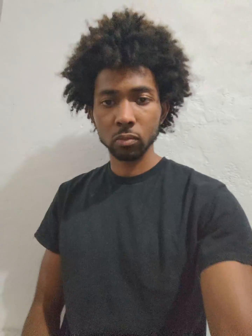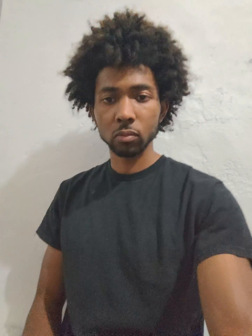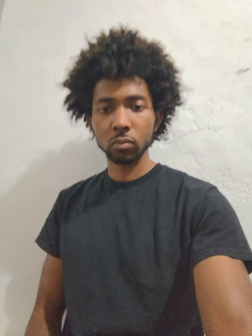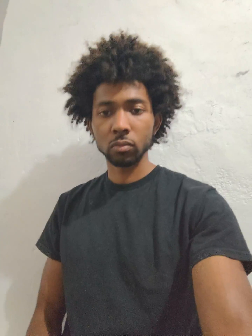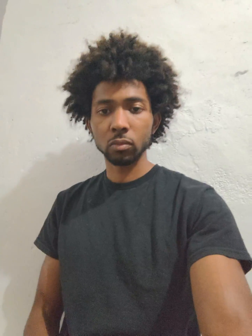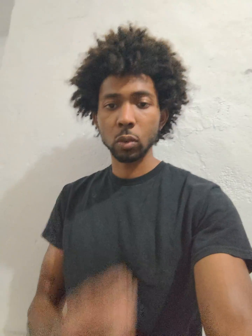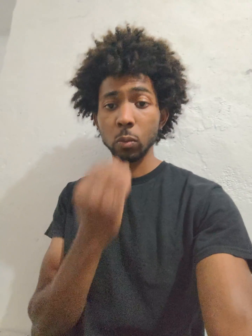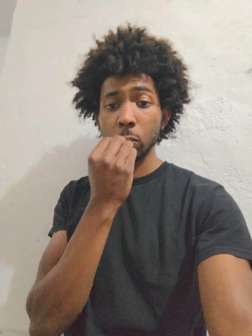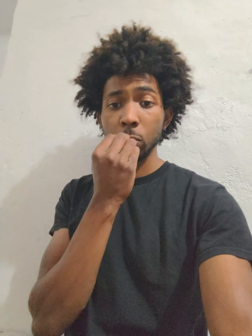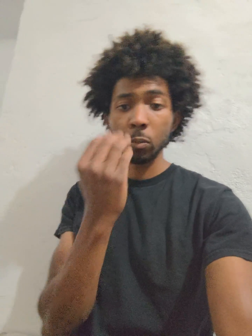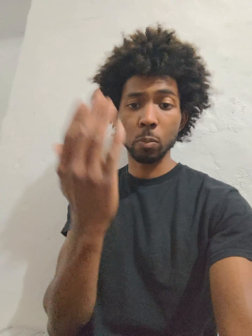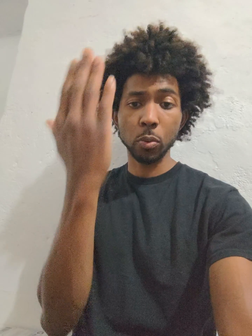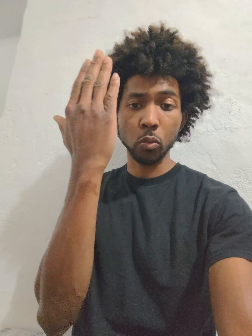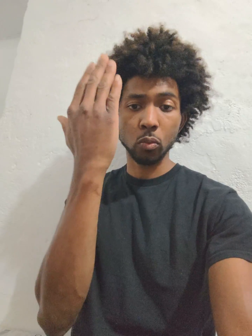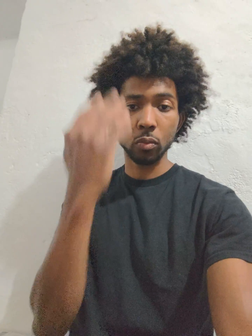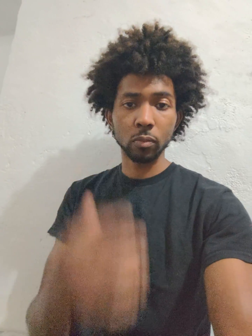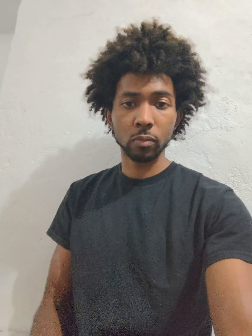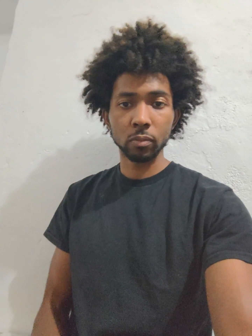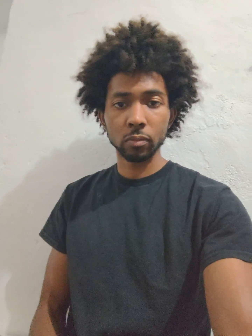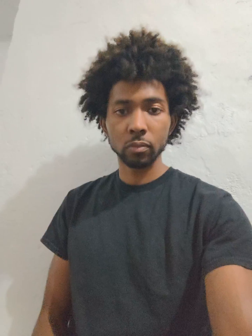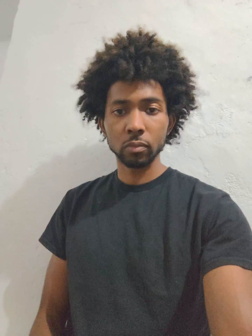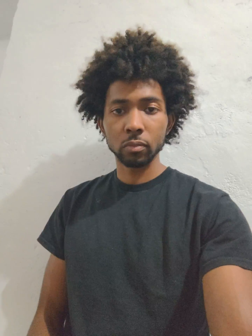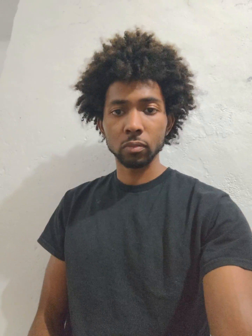breakfast